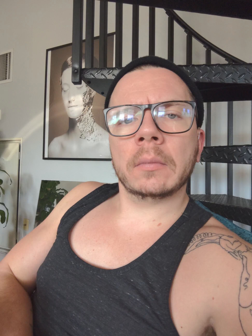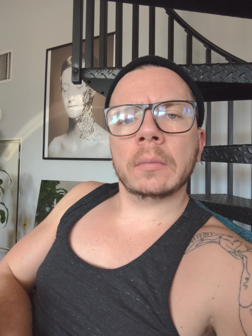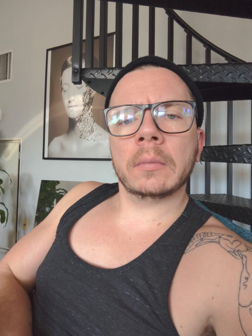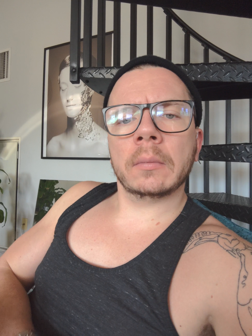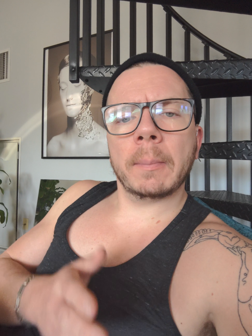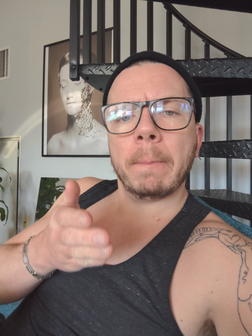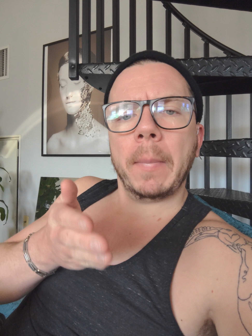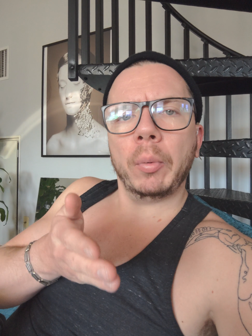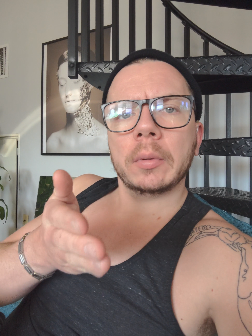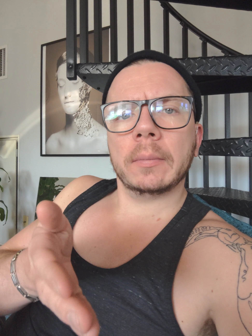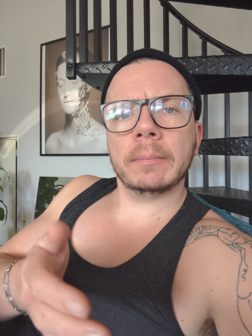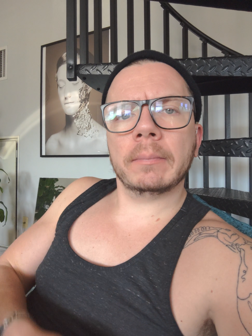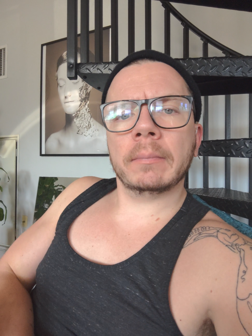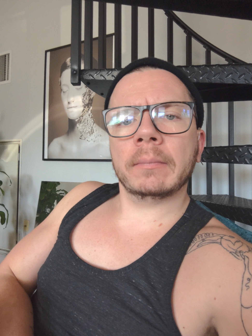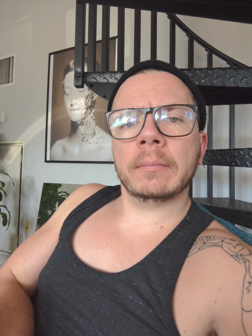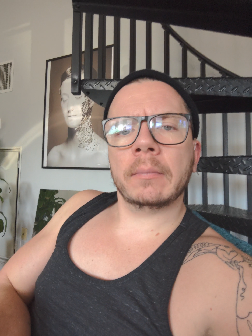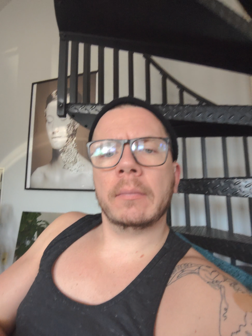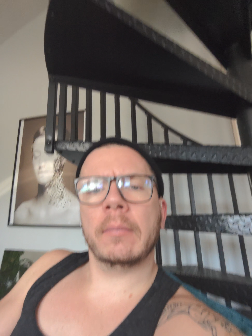boat